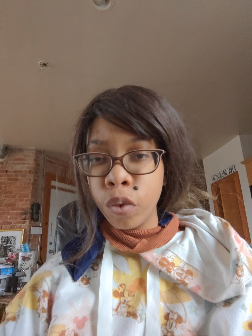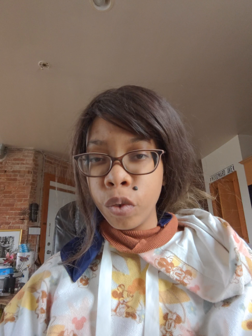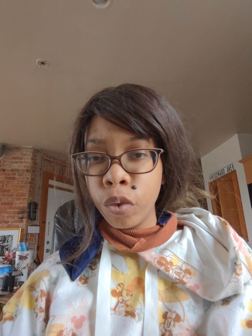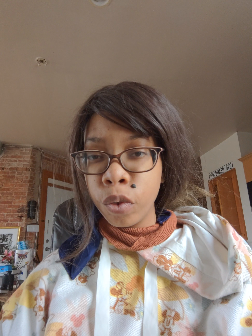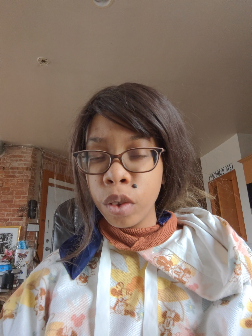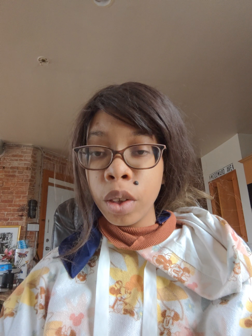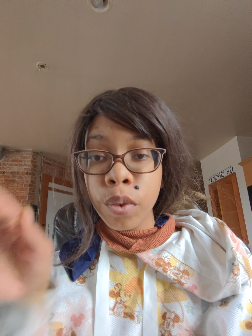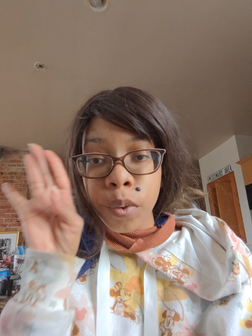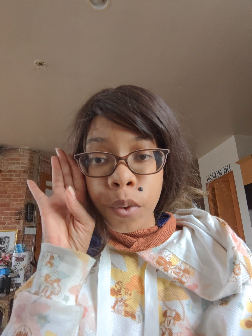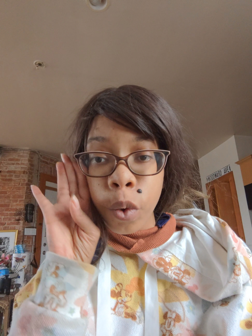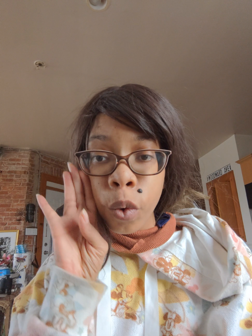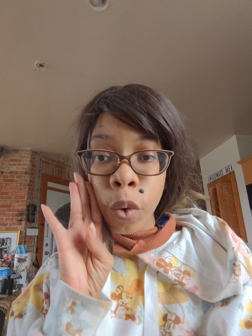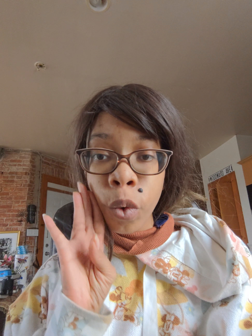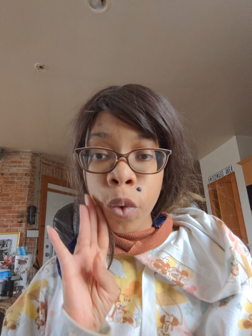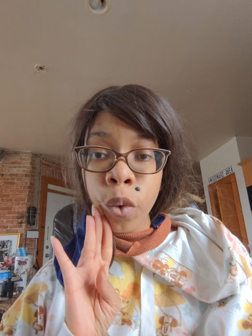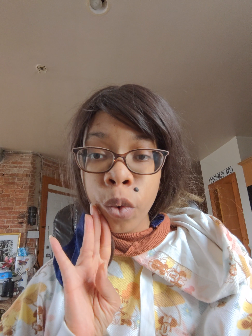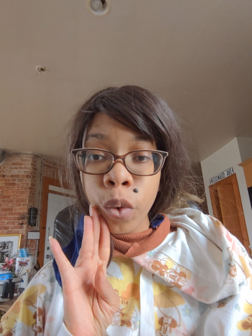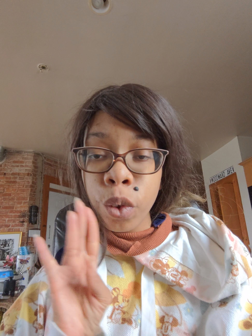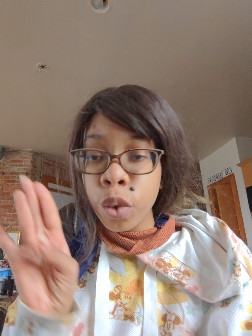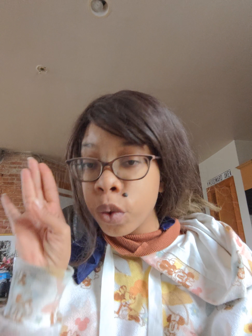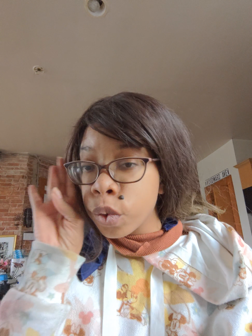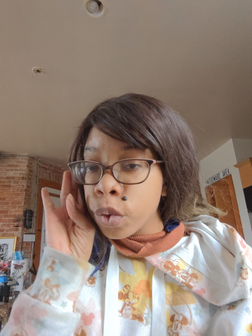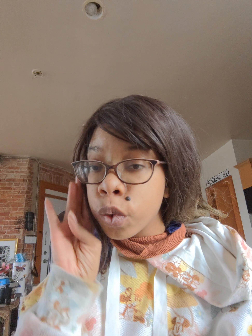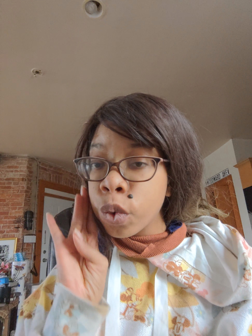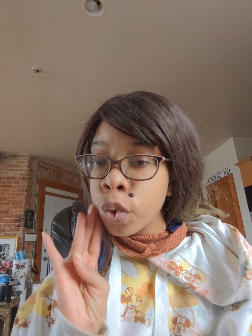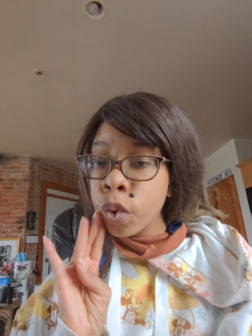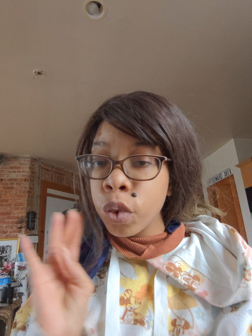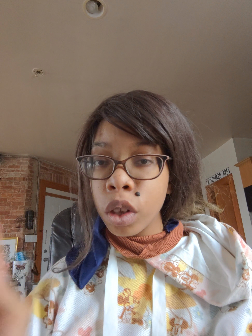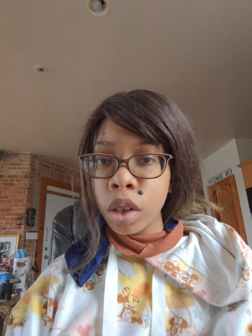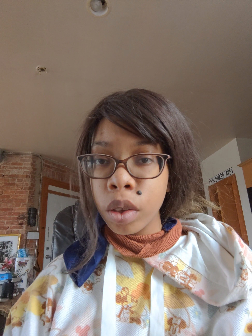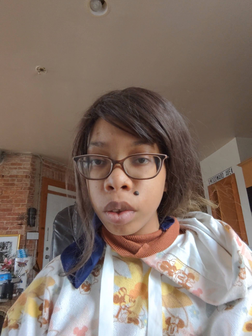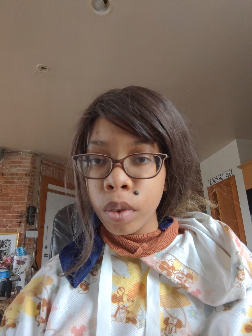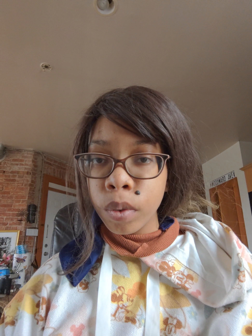brown